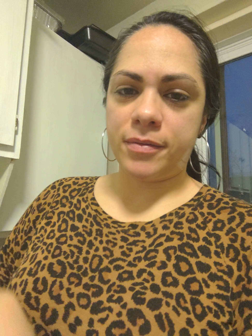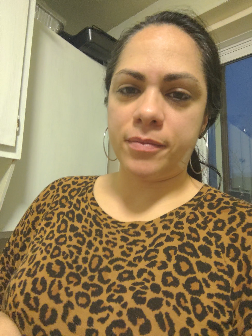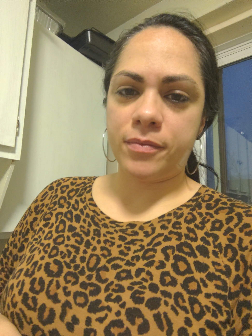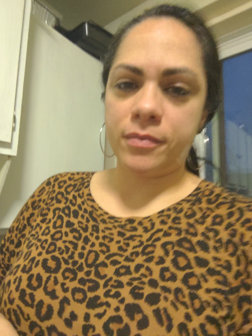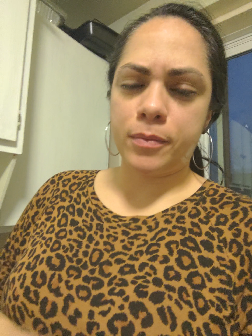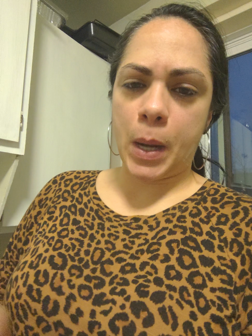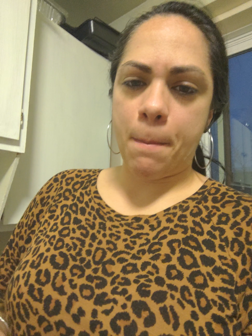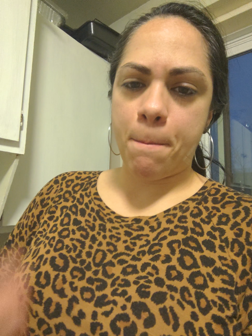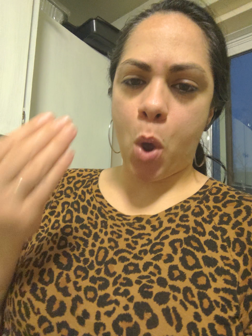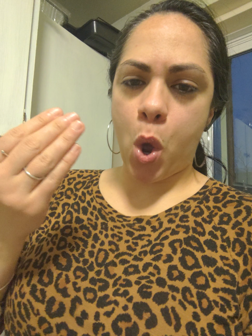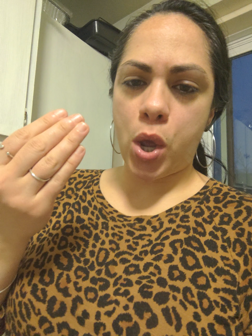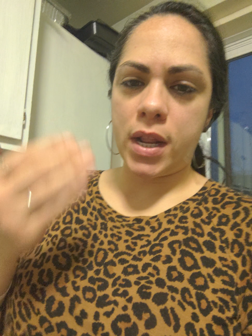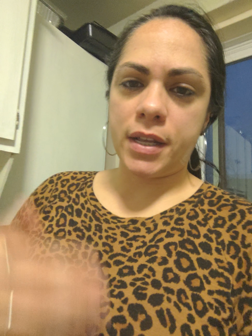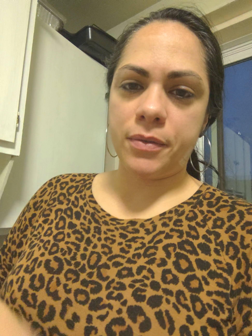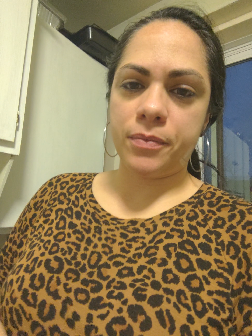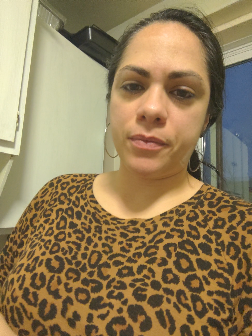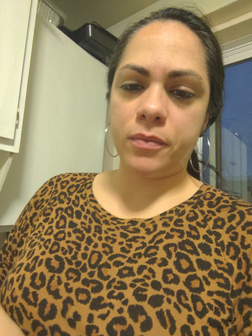morning